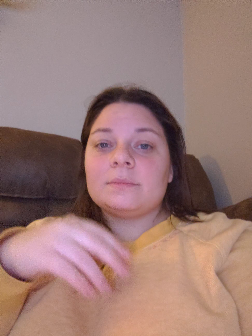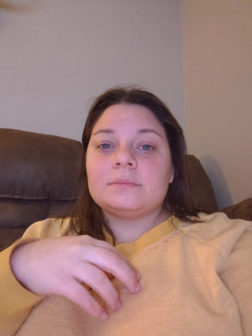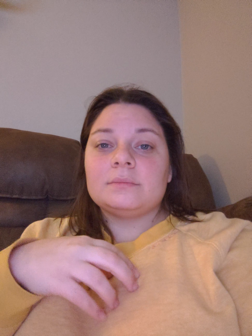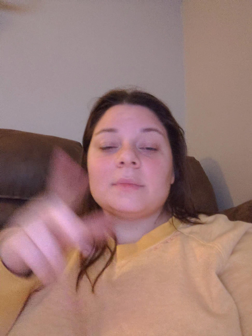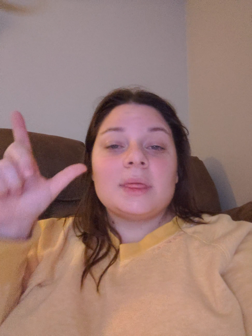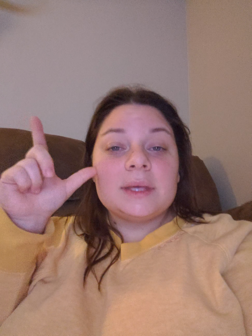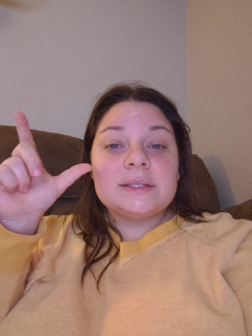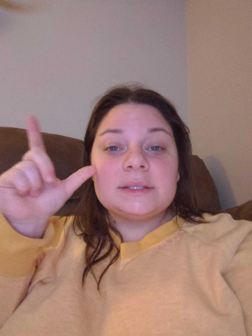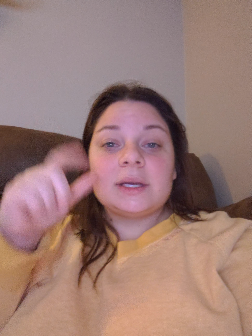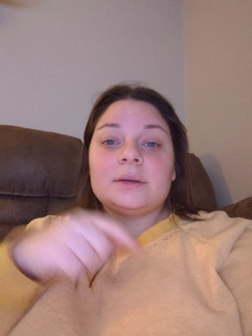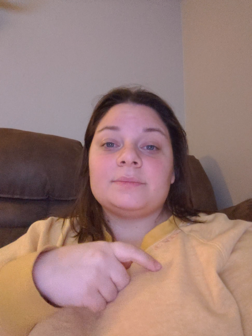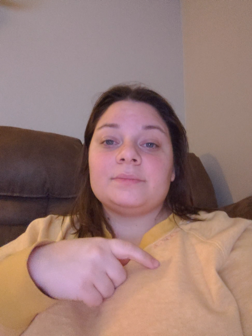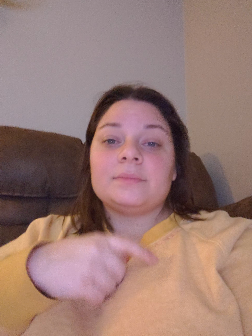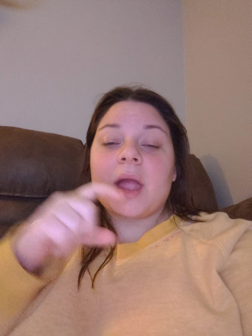listen